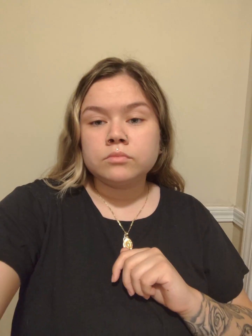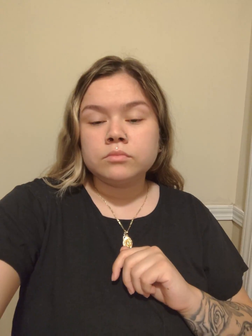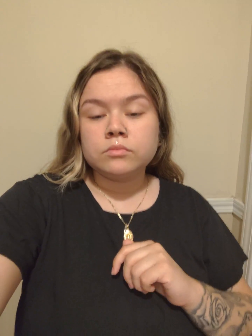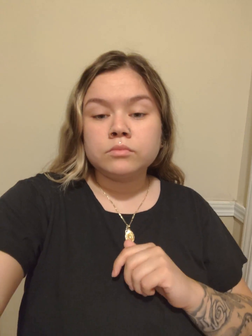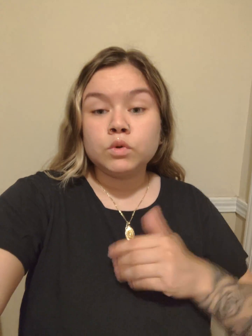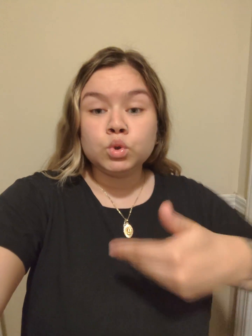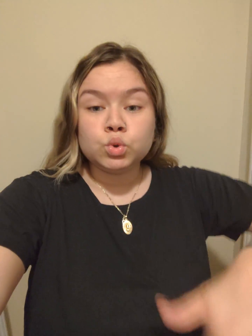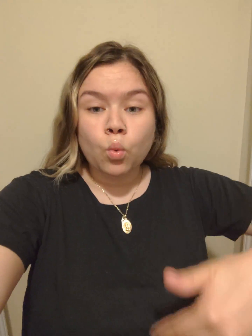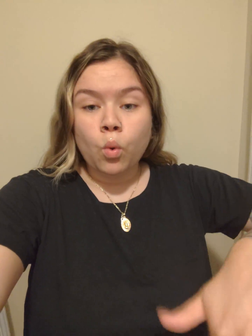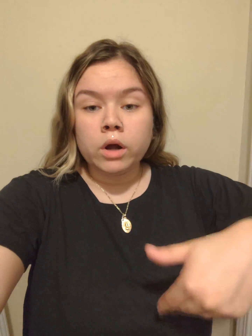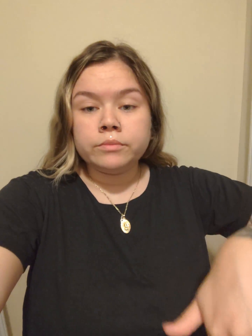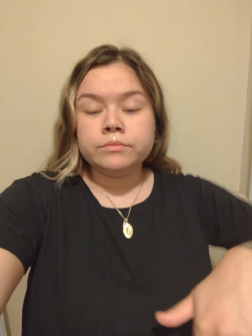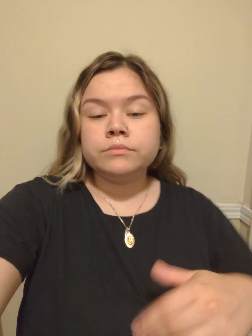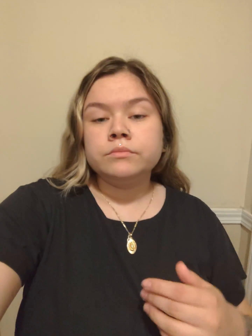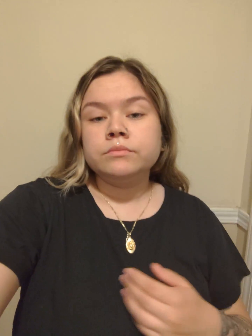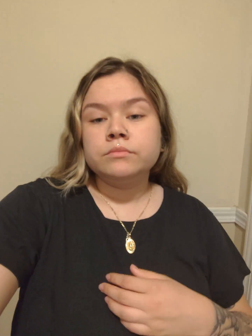shorts